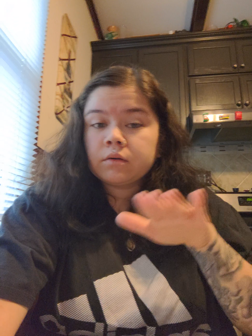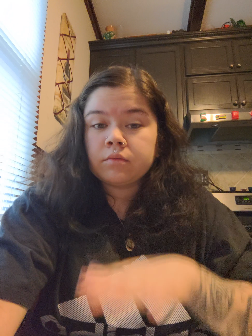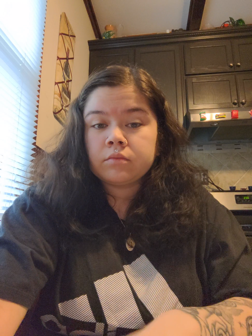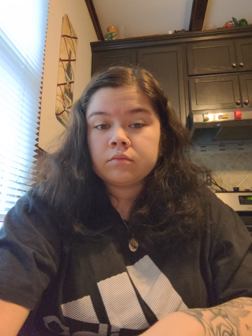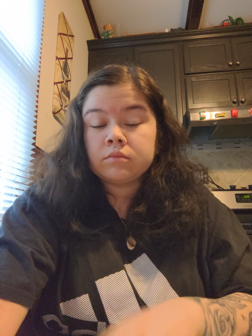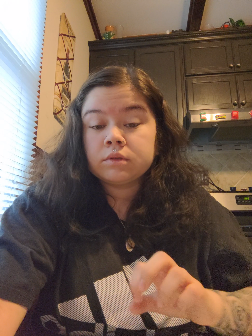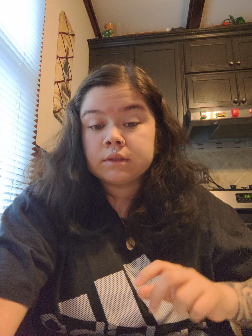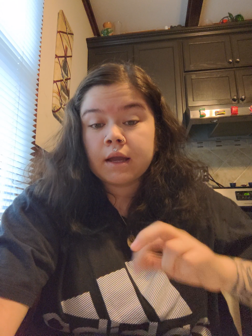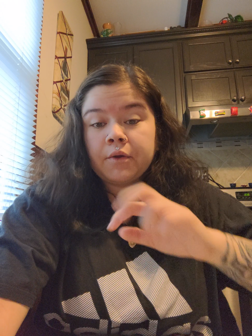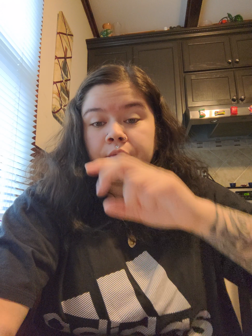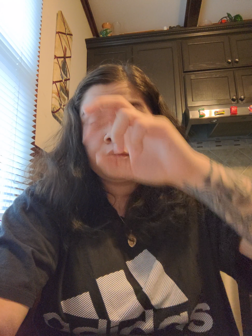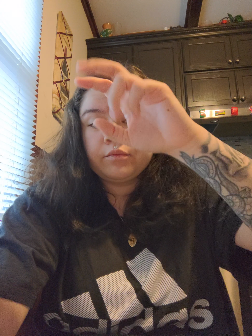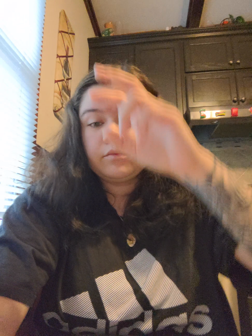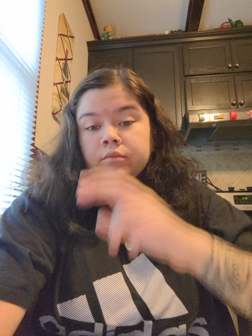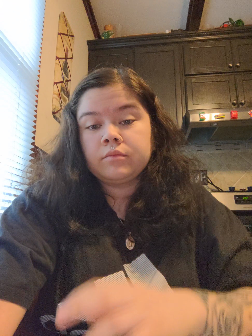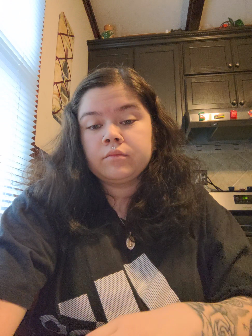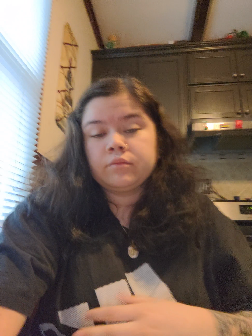stairs